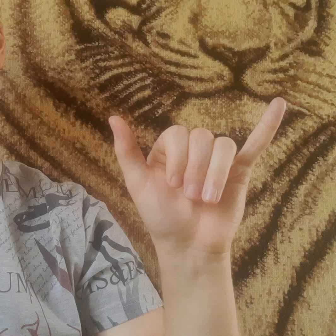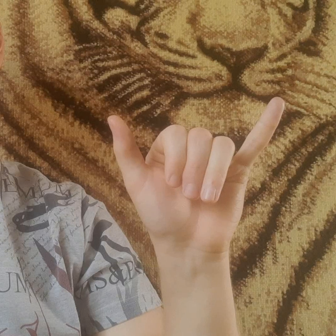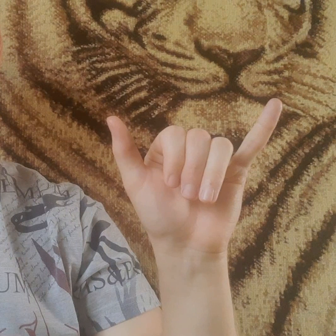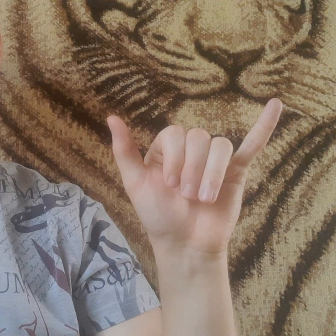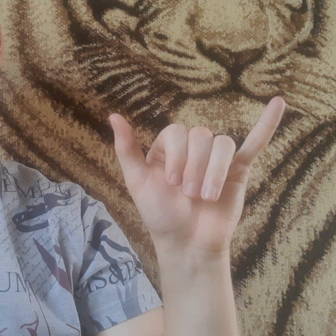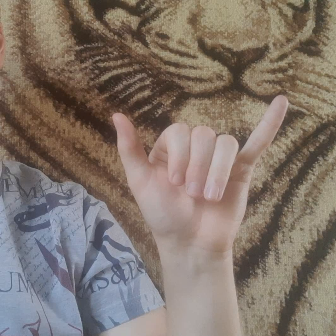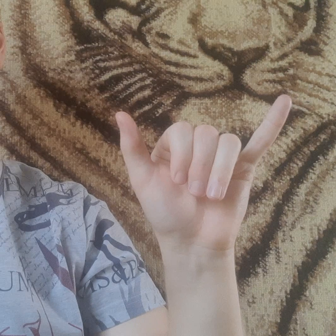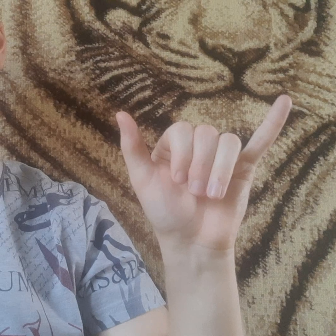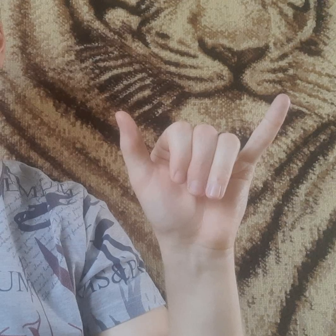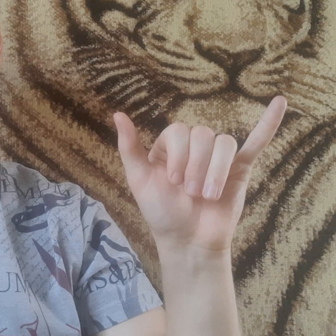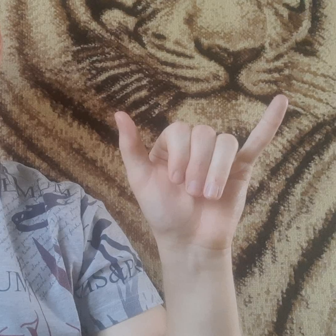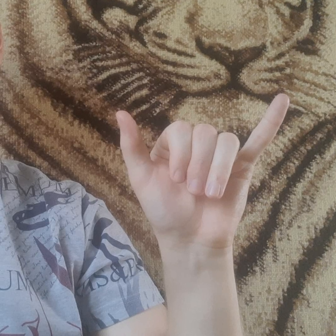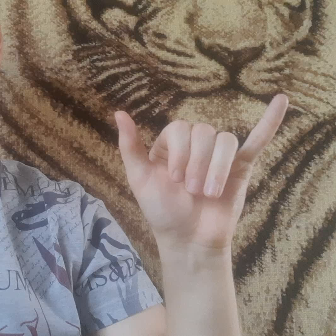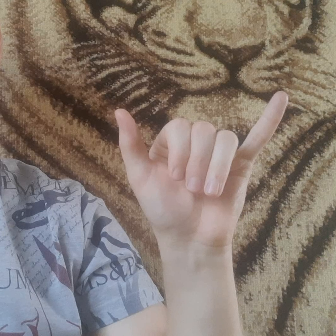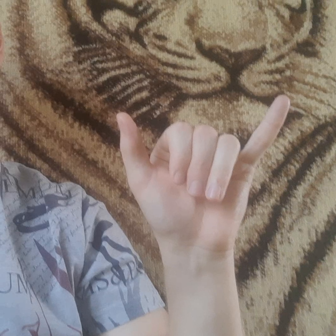У